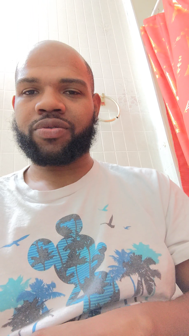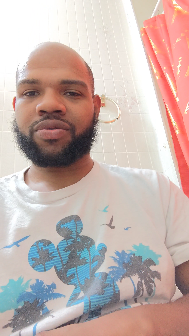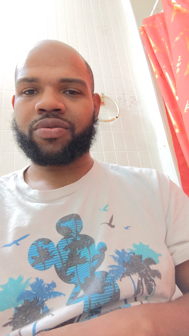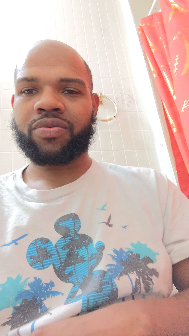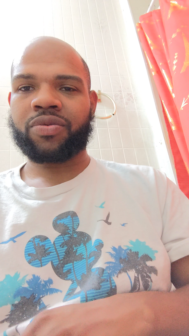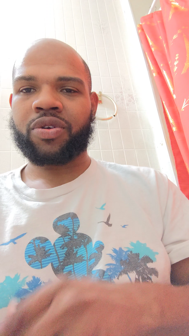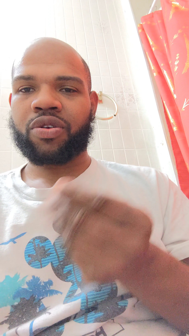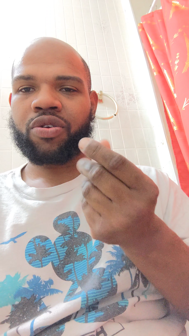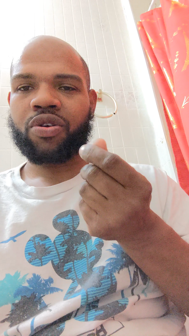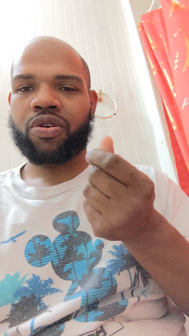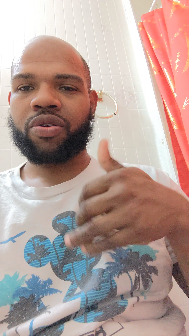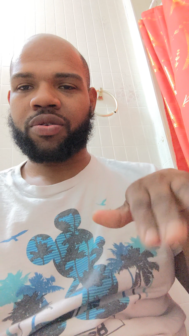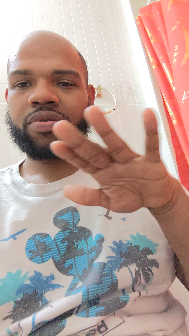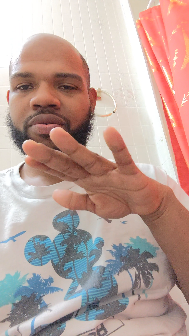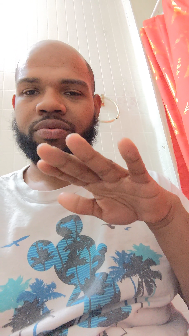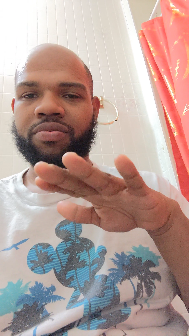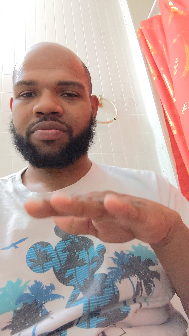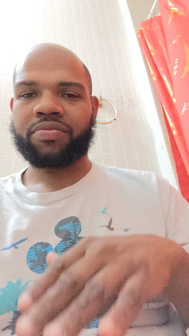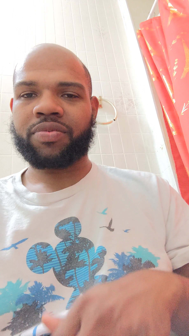garden